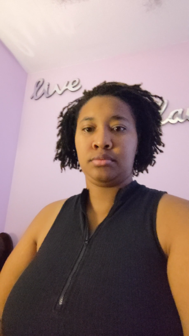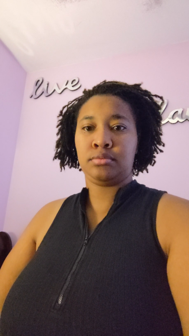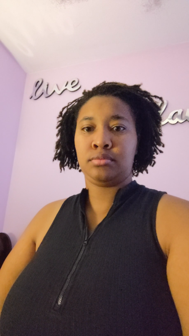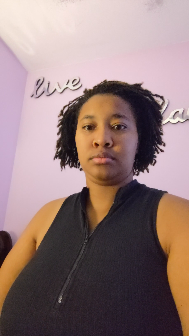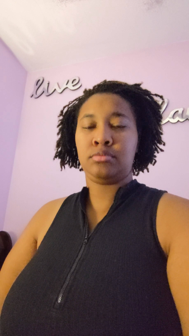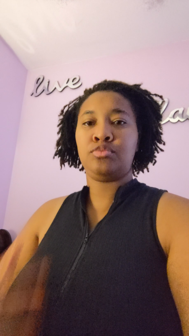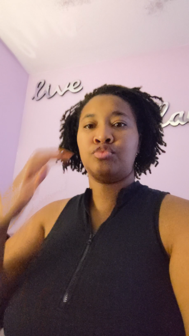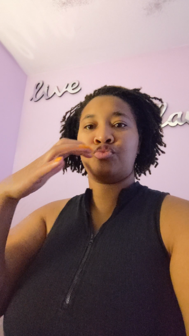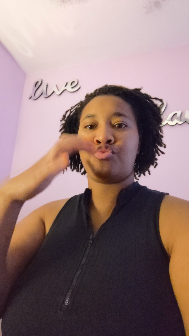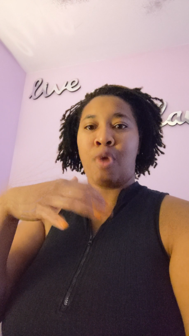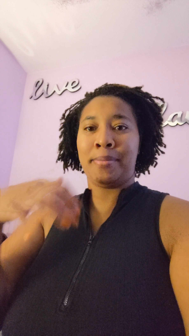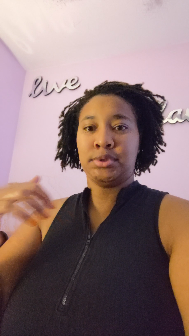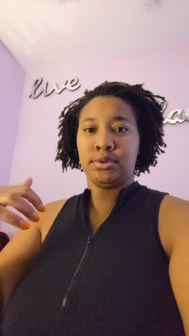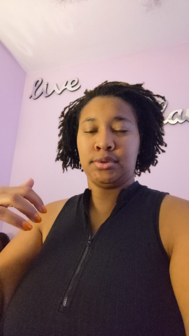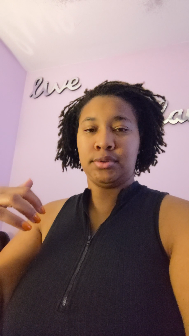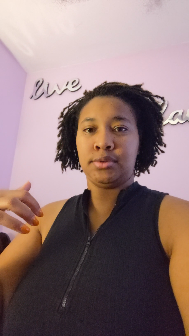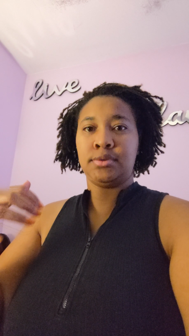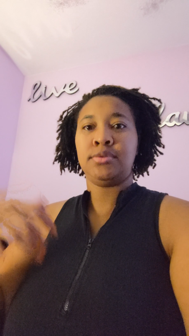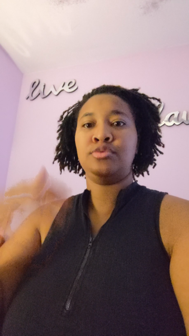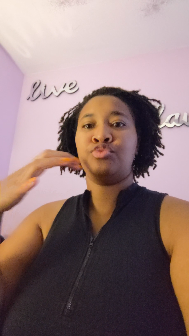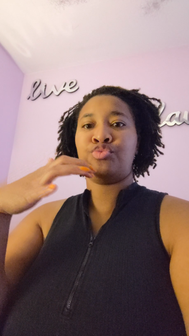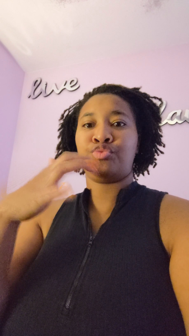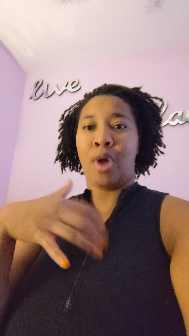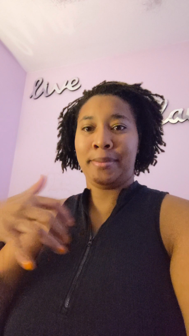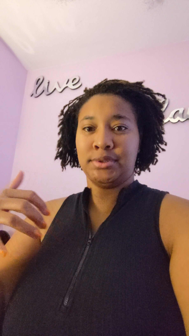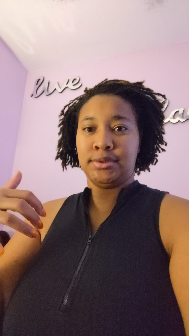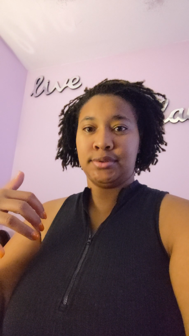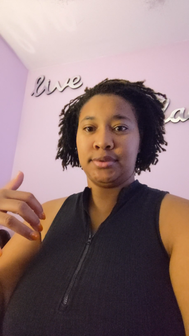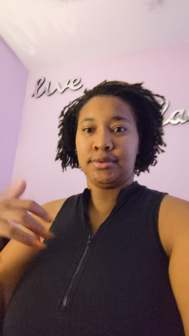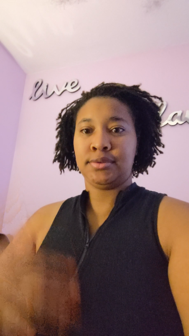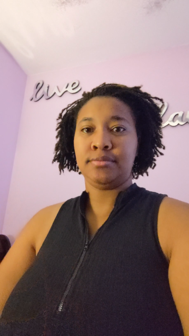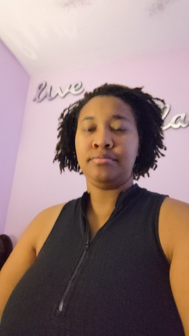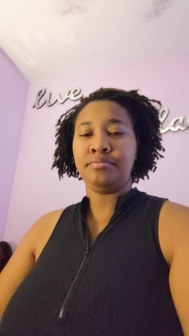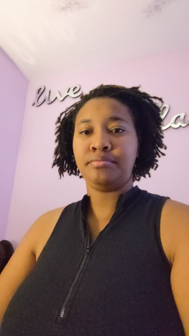grapes